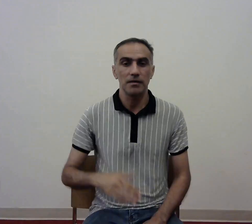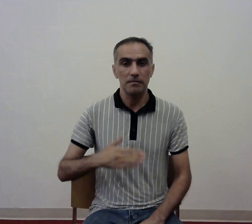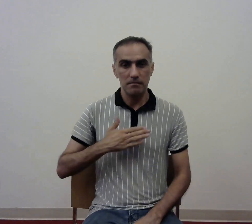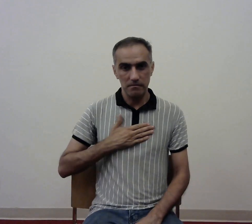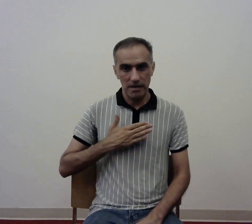mən